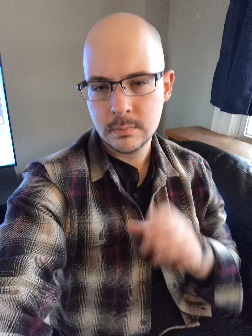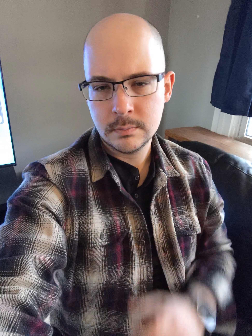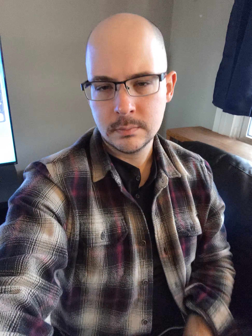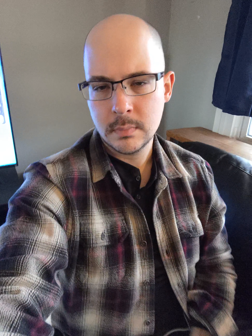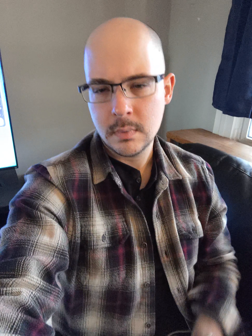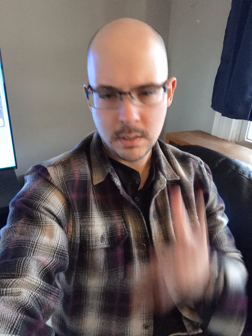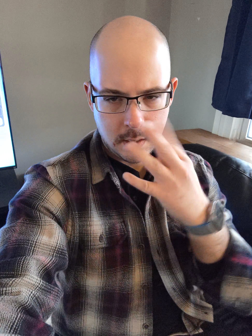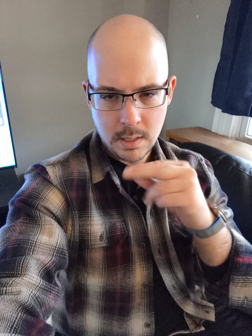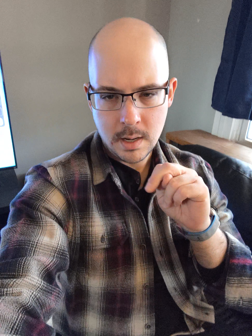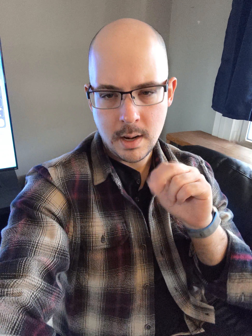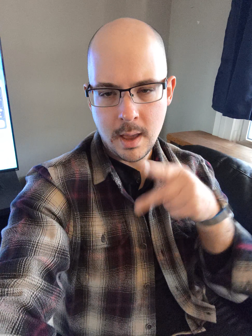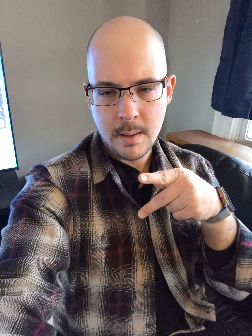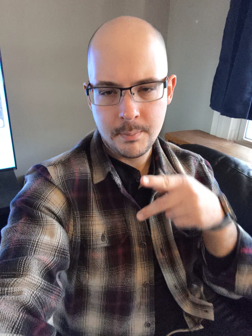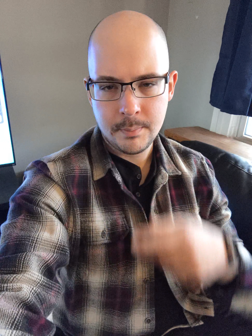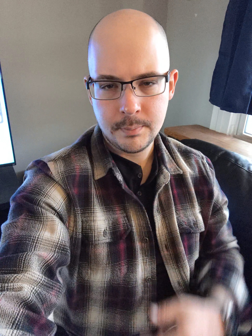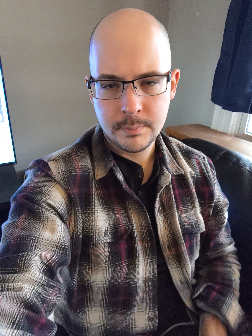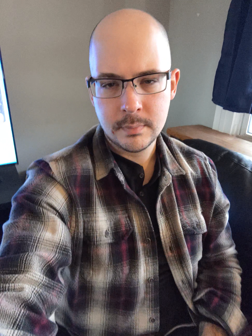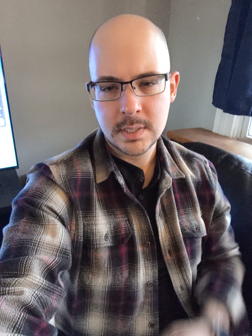nap